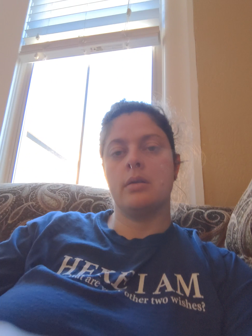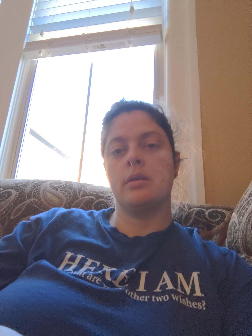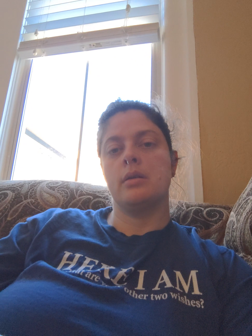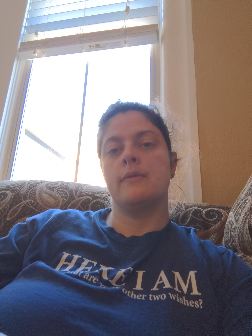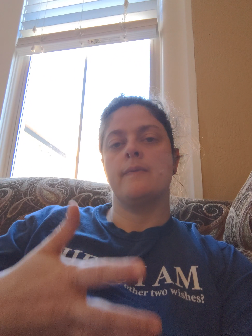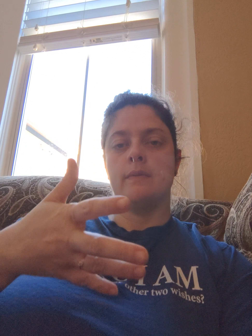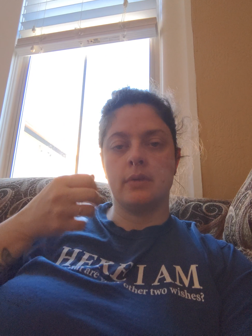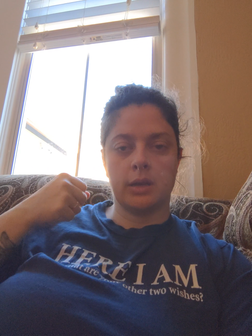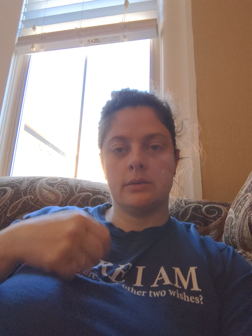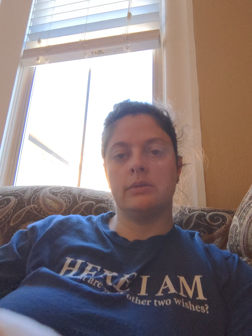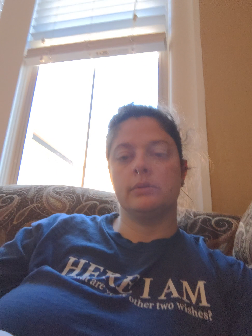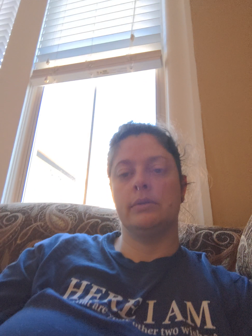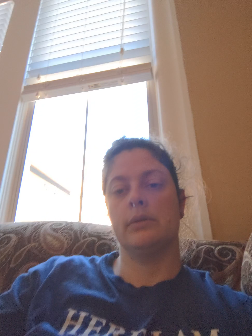fast